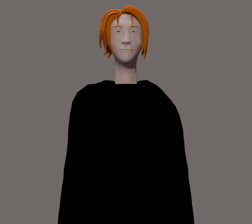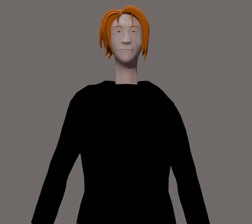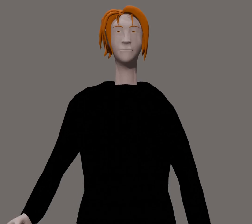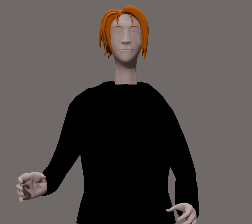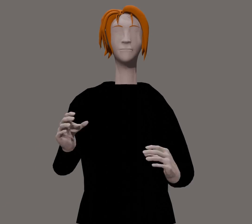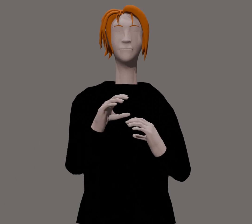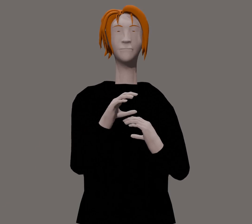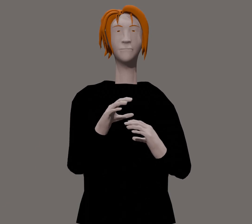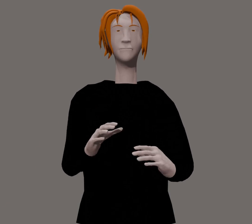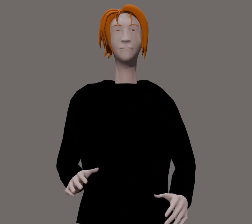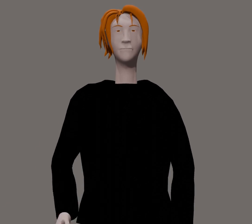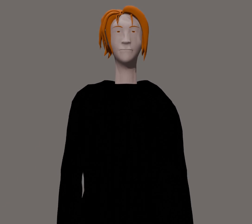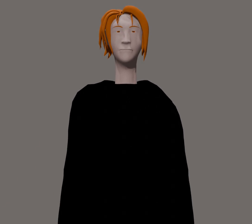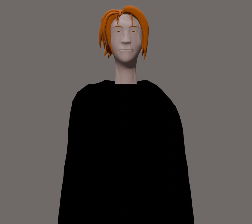Compound Chemical